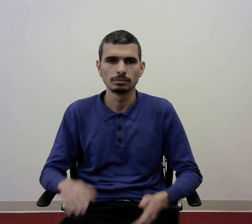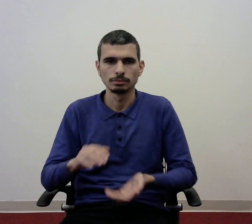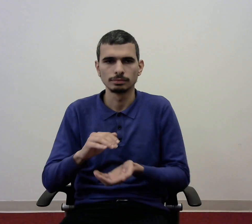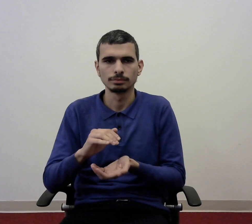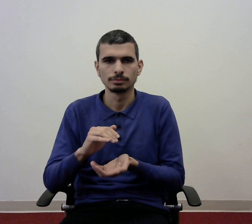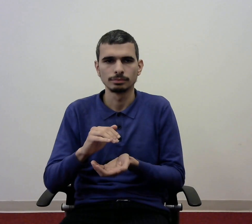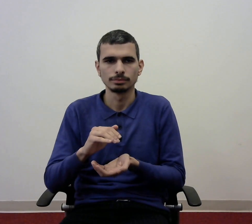balaca